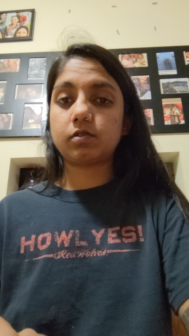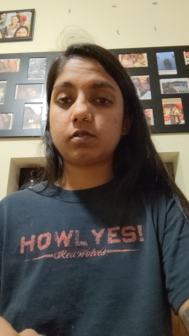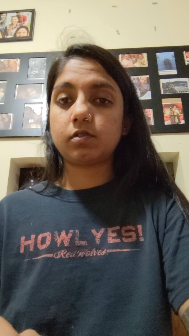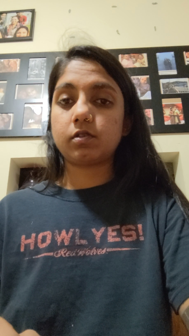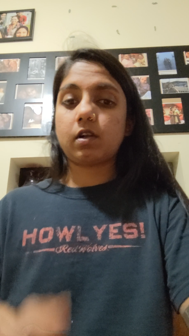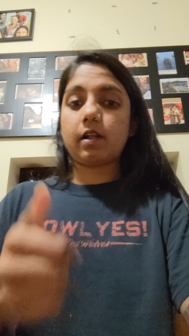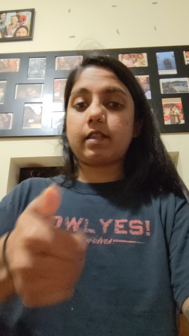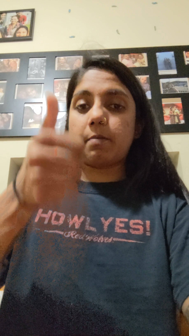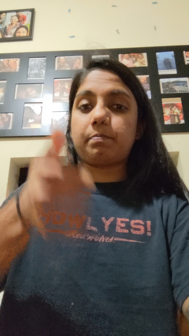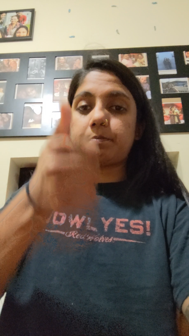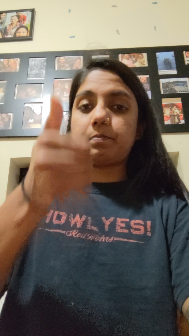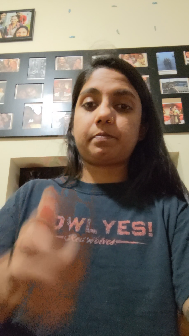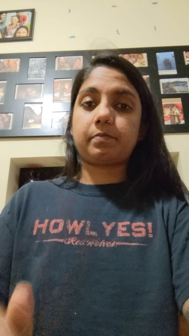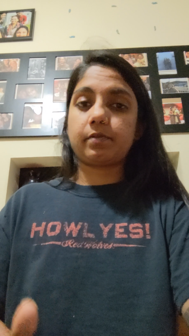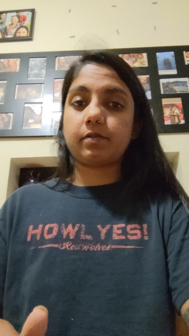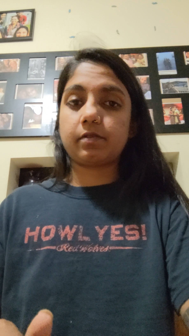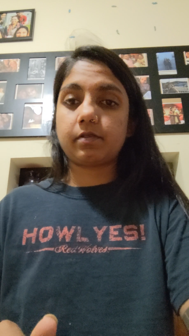help